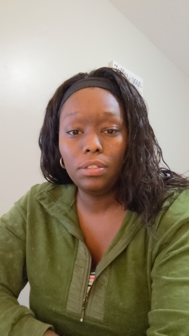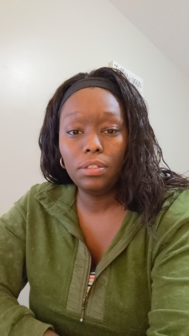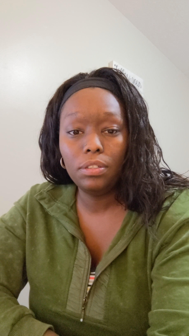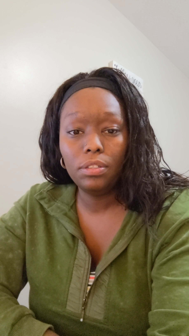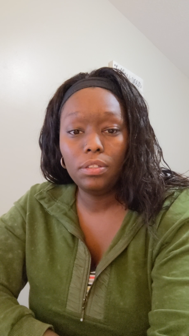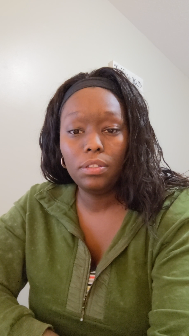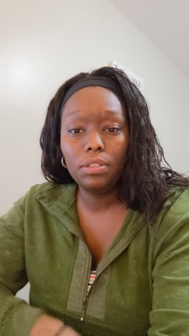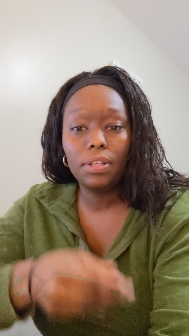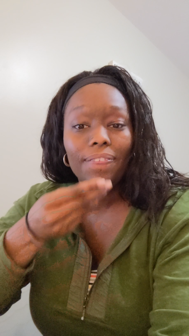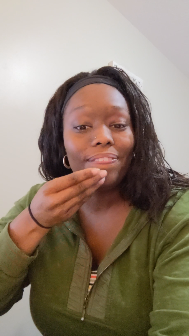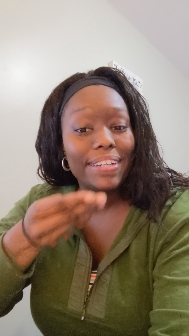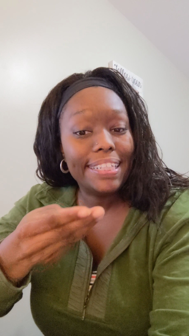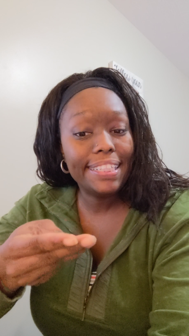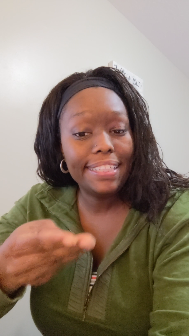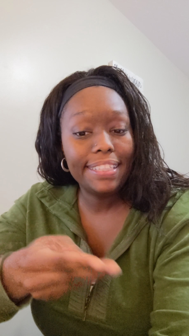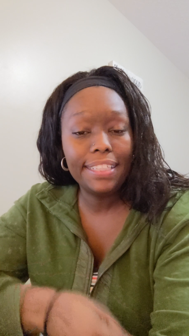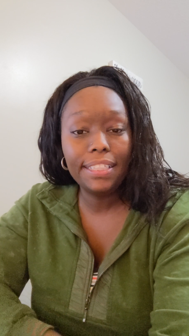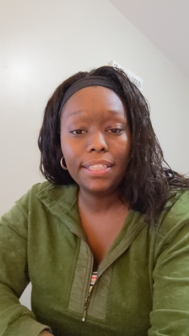feed